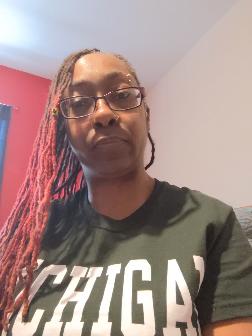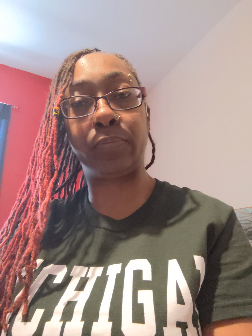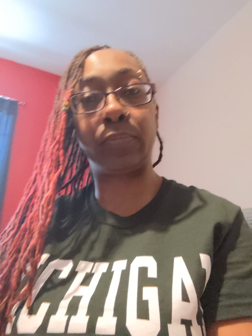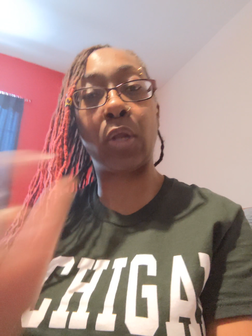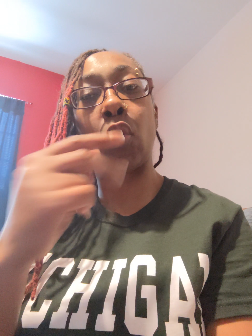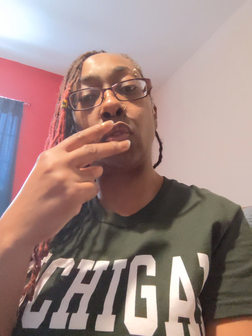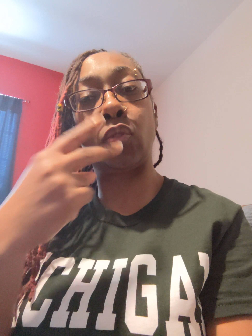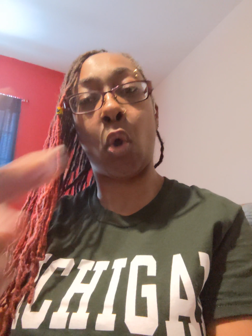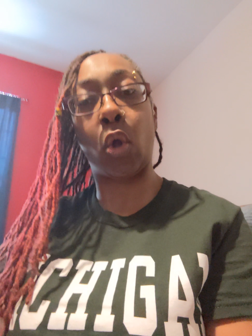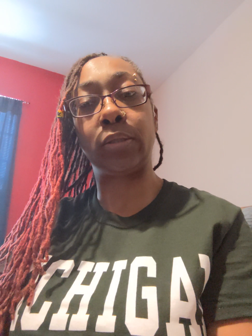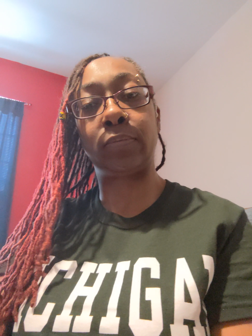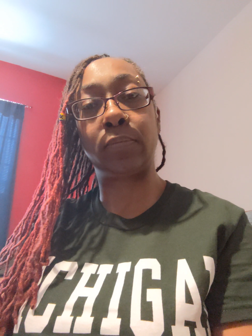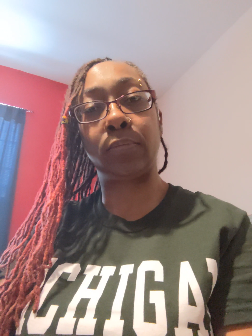look